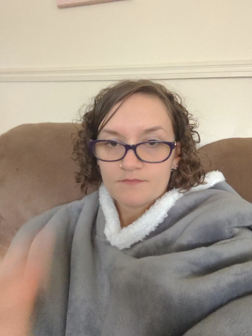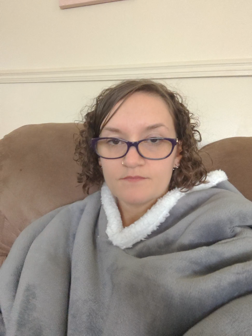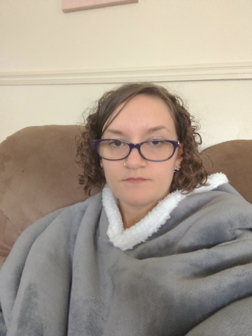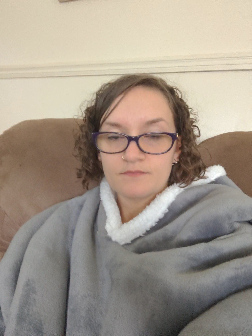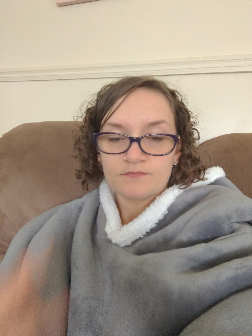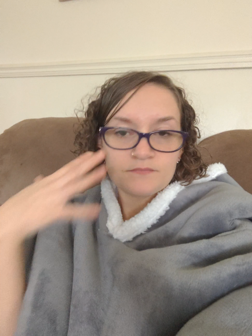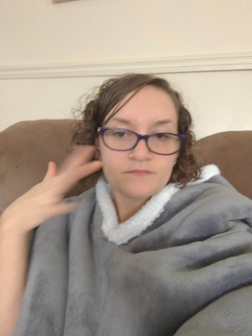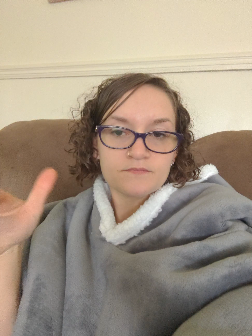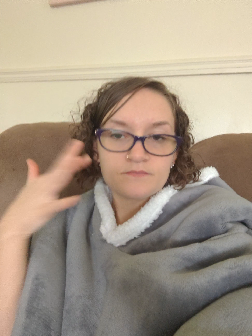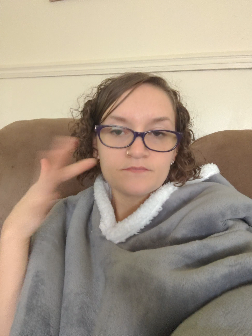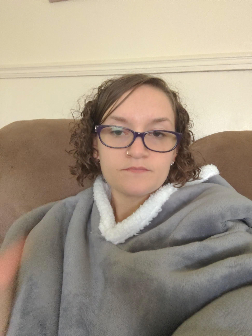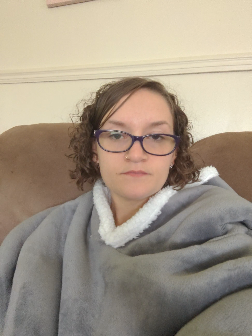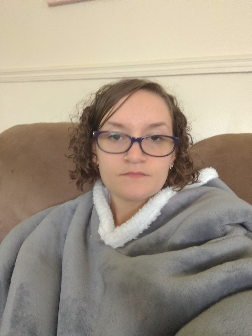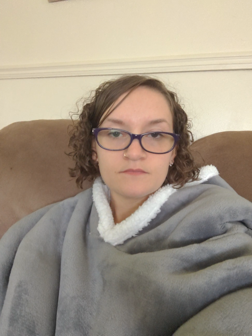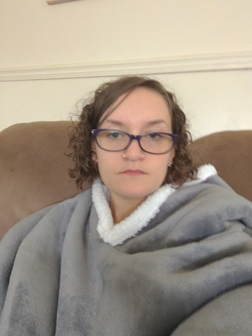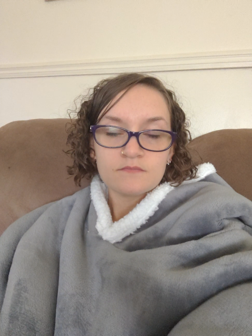noisy